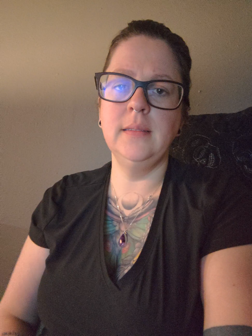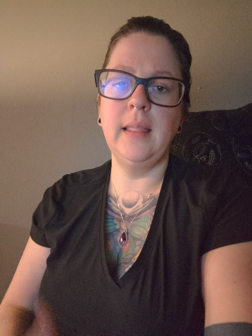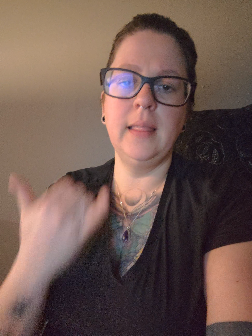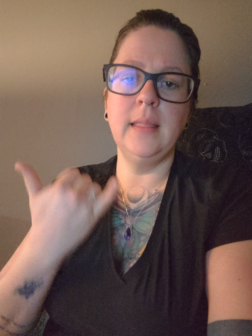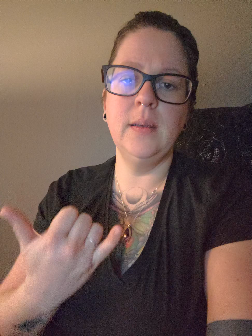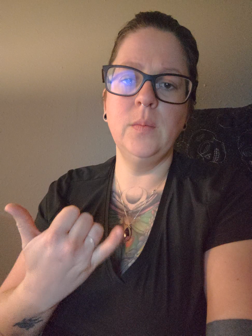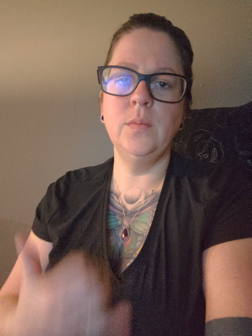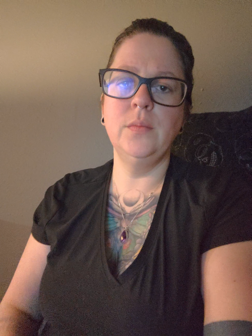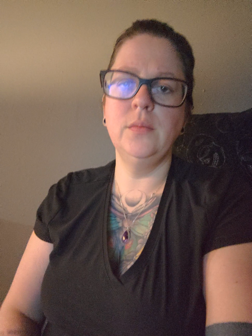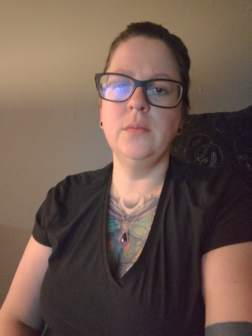now